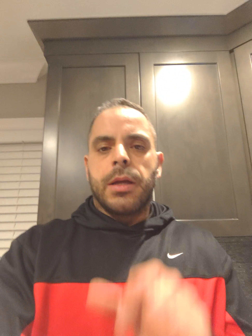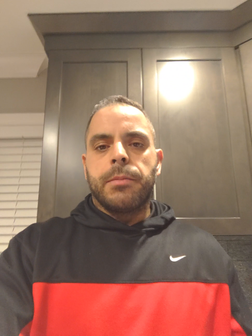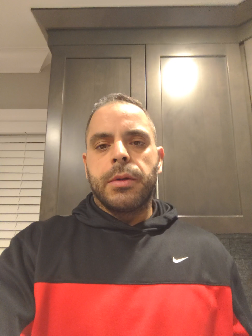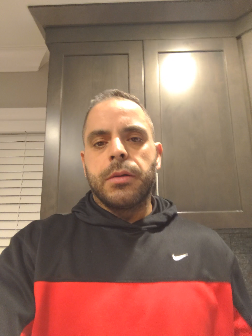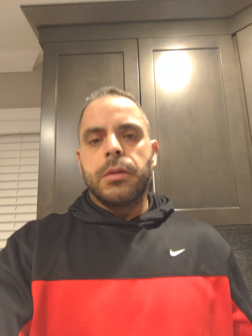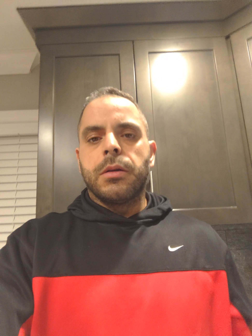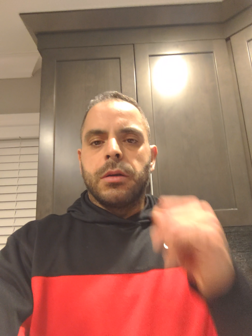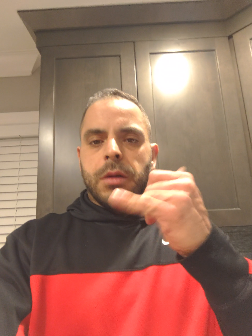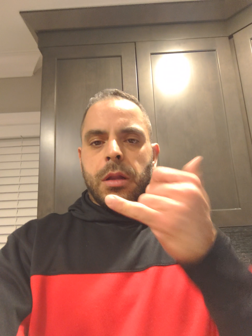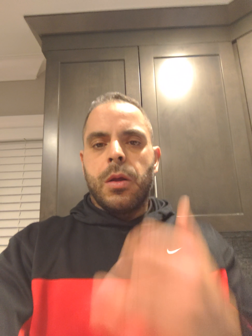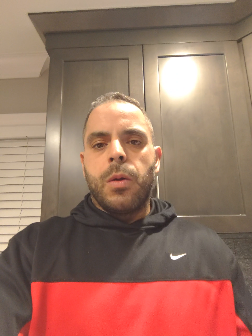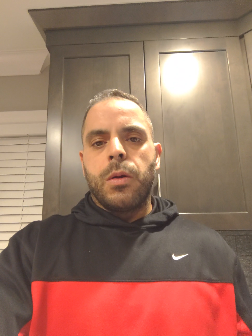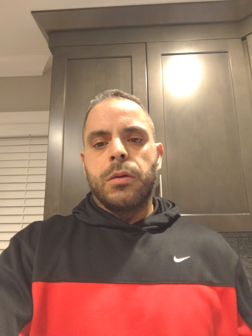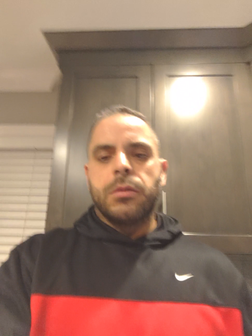yellow